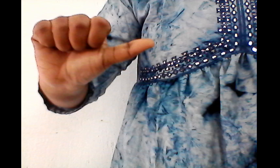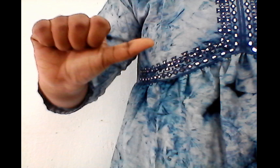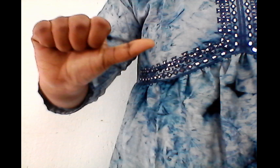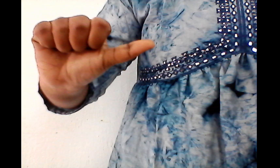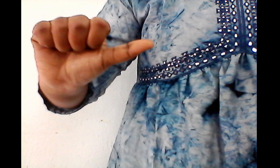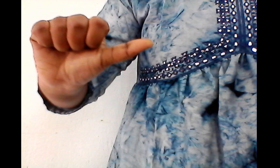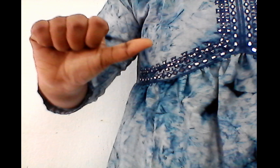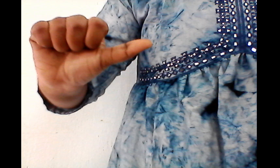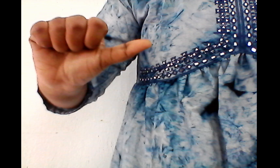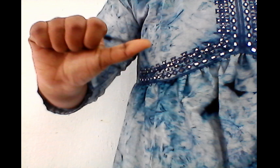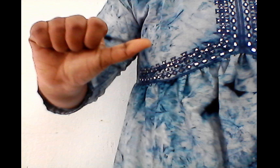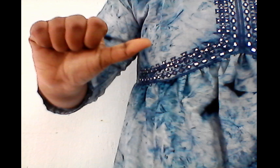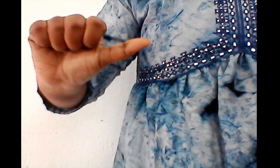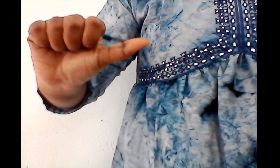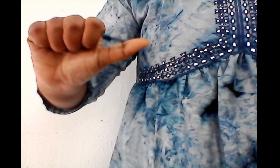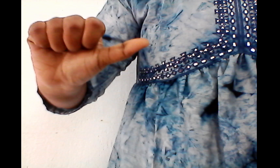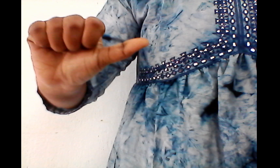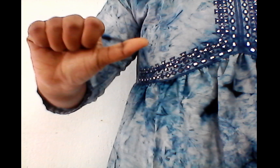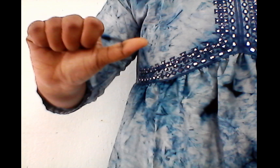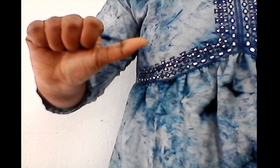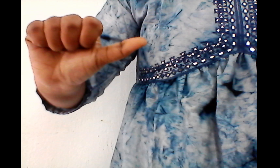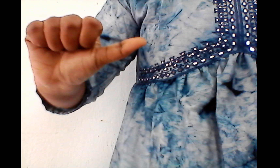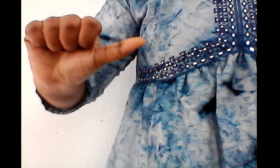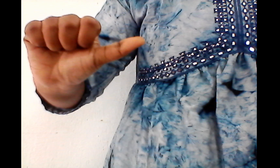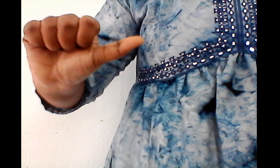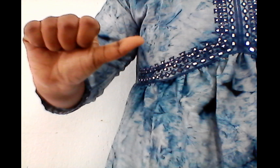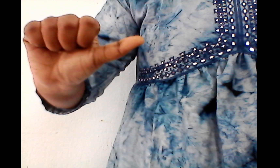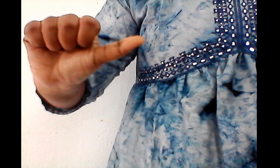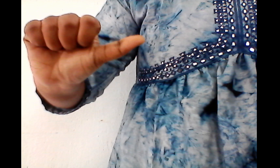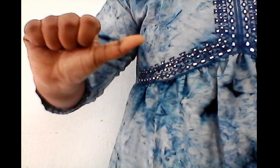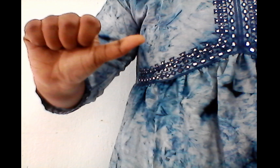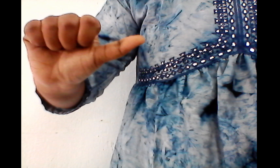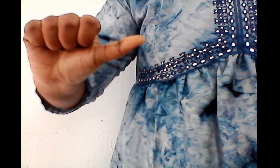എ